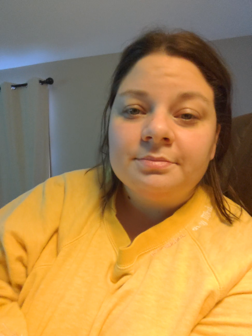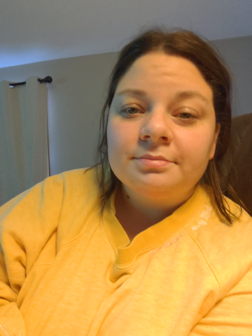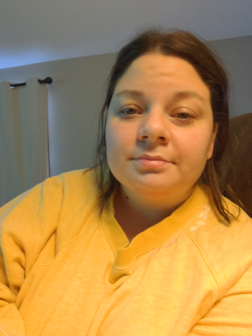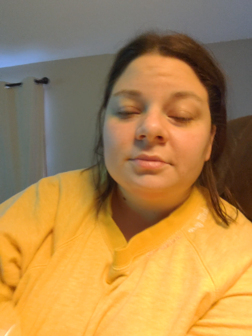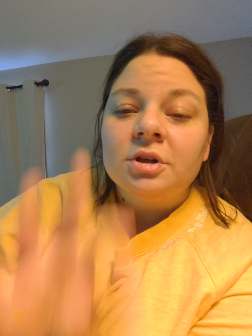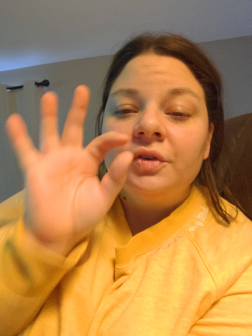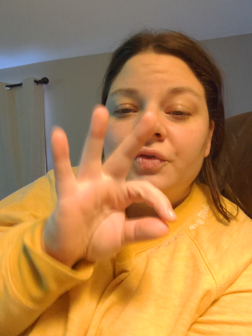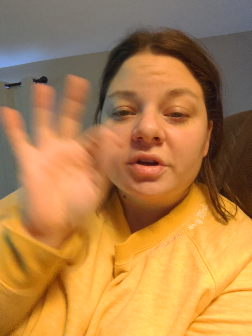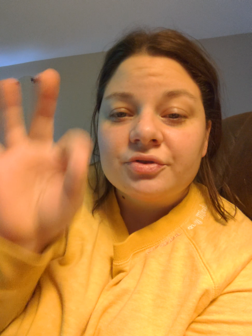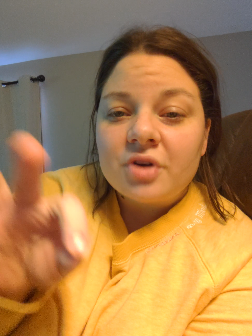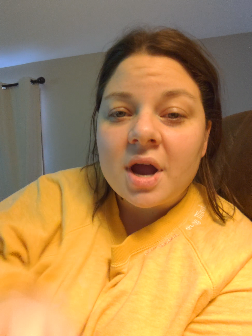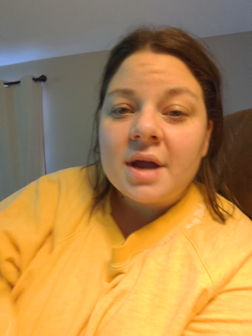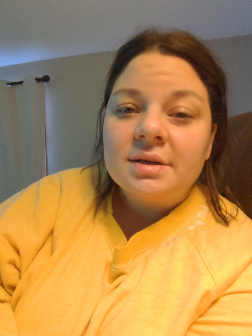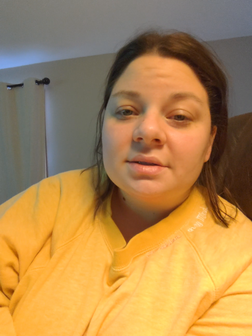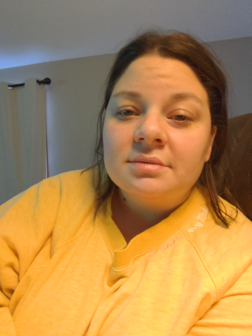french fries